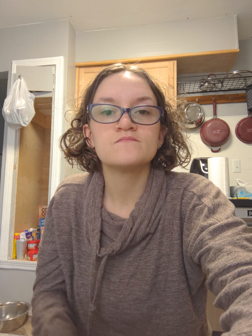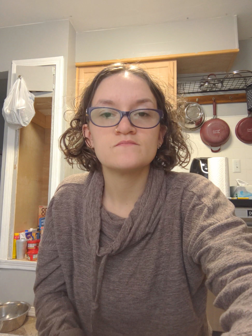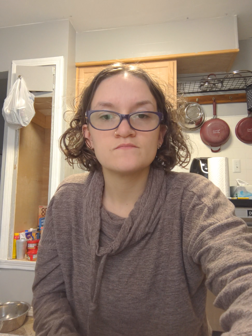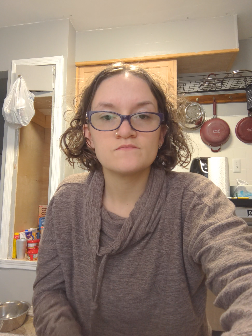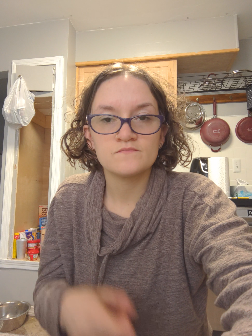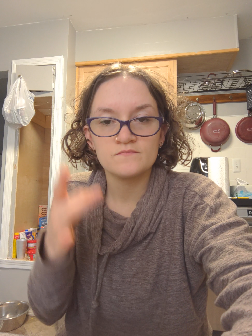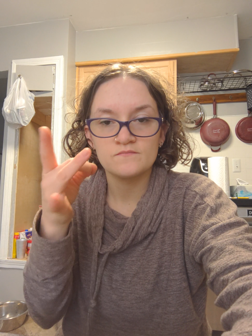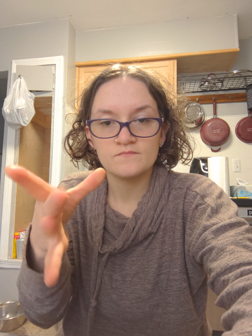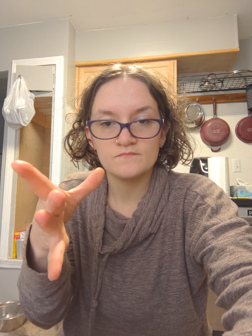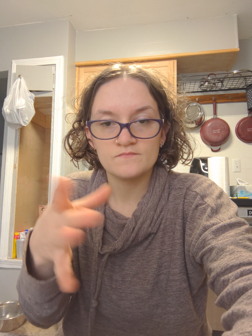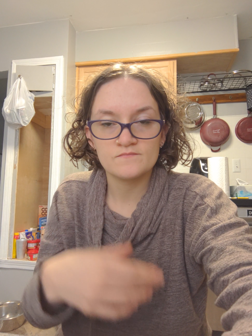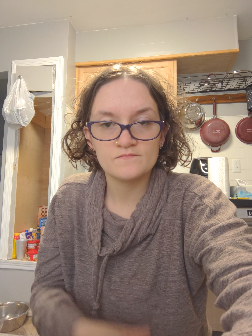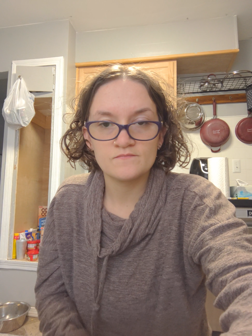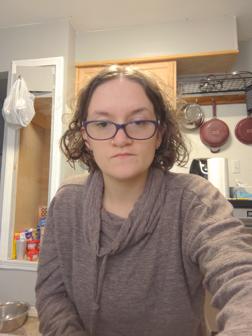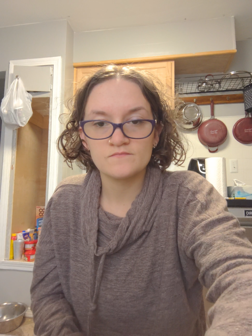hate